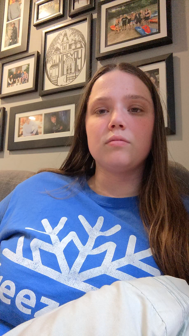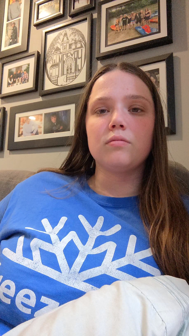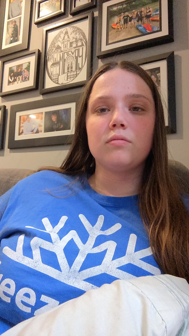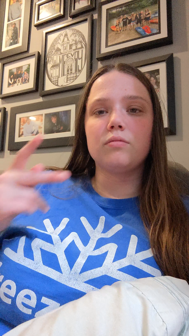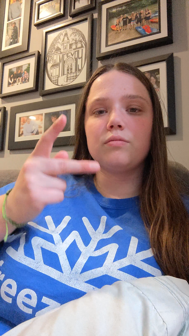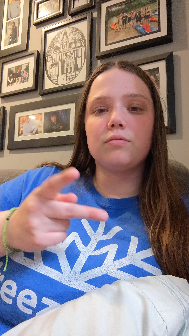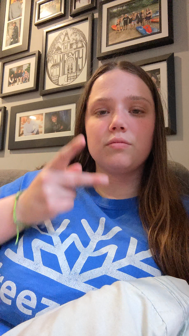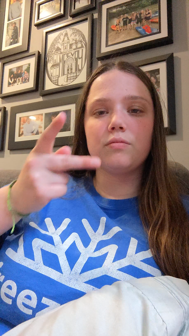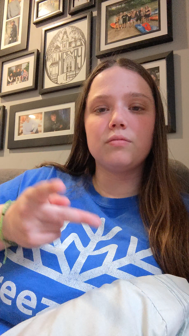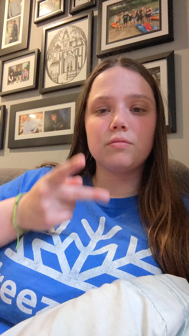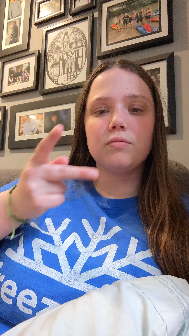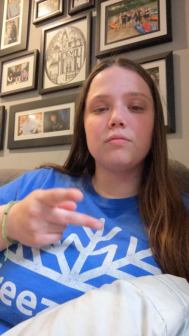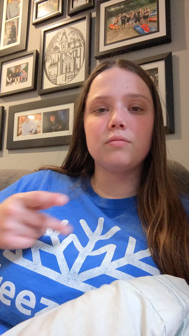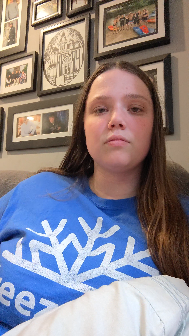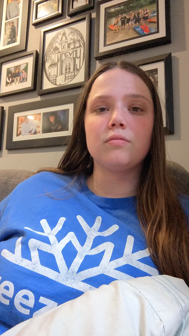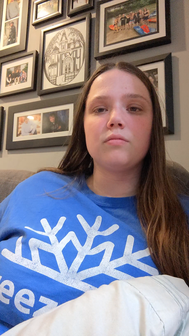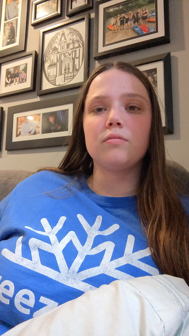careful